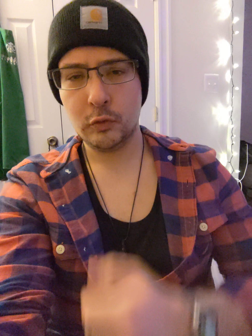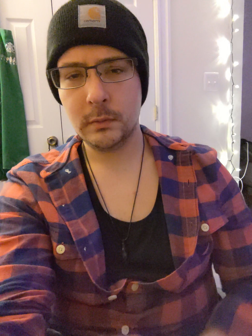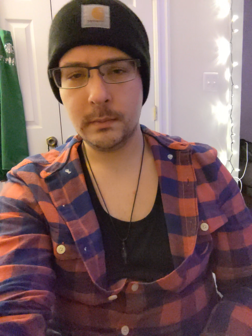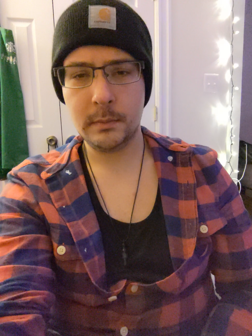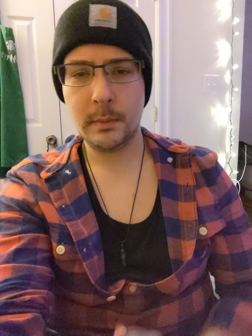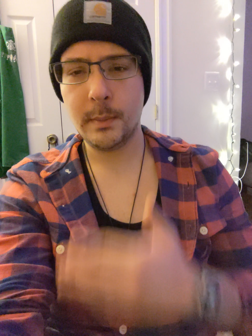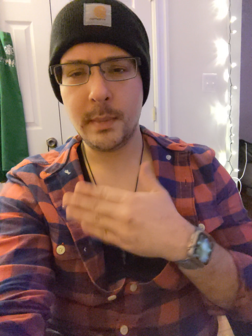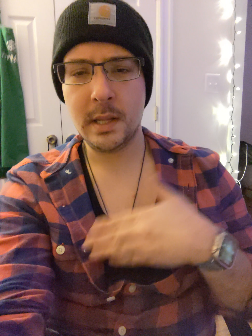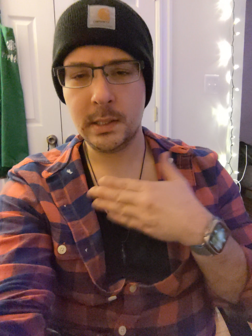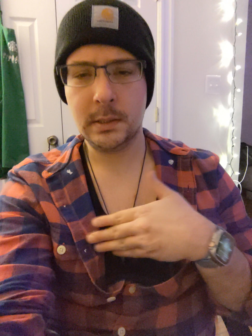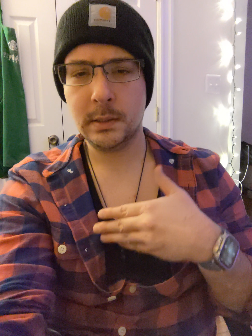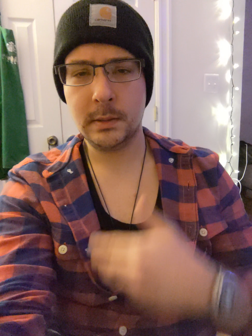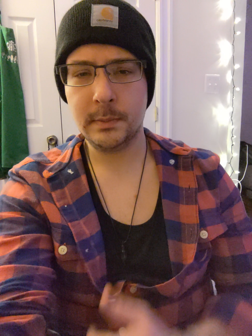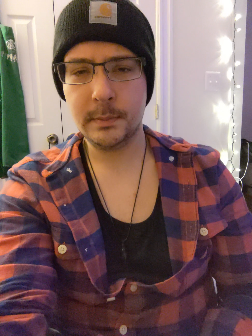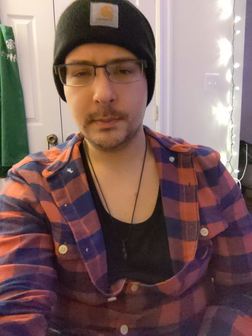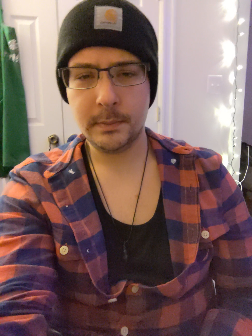please